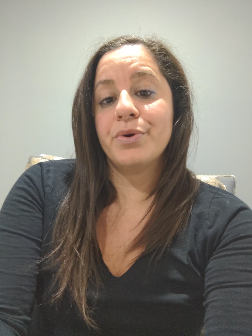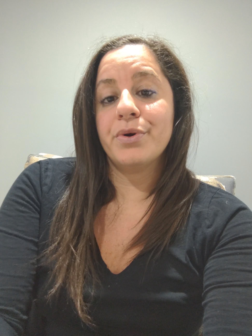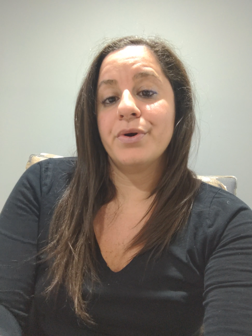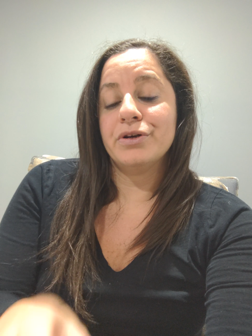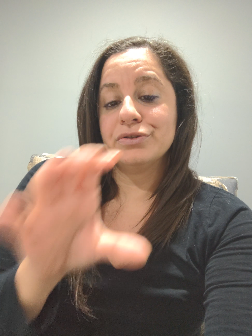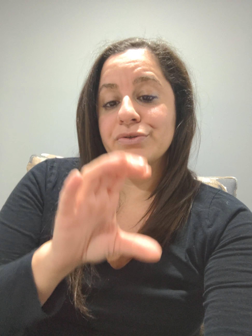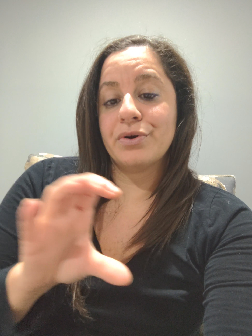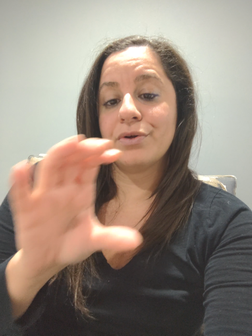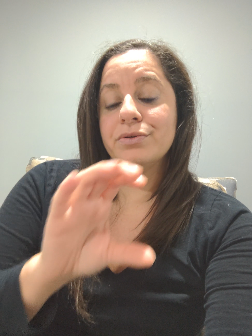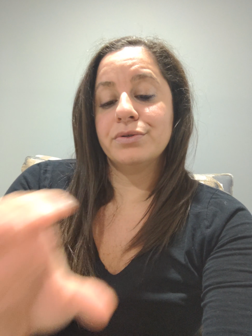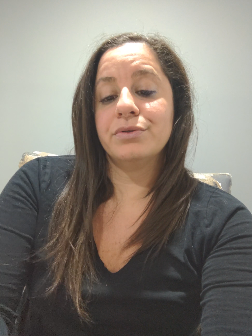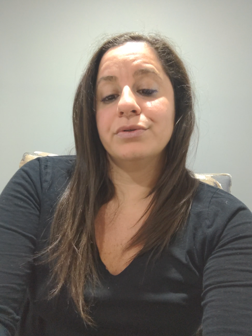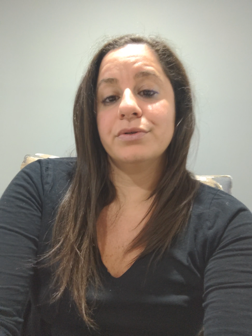chocolate